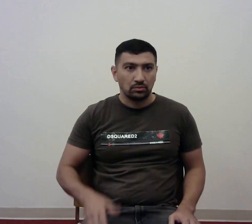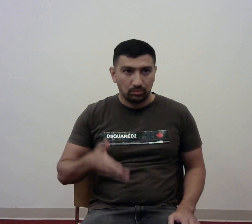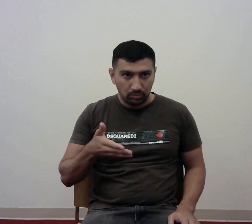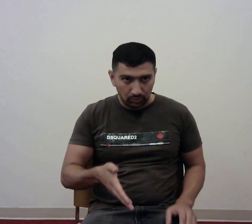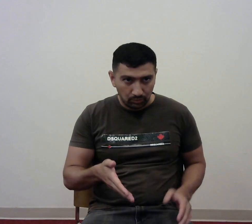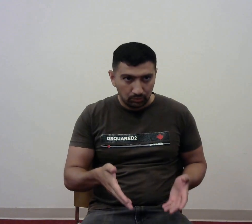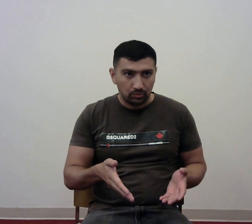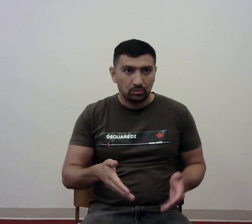burda